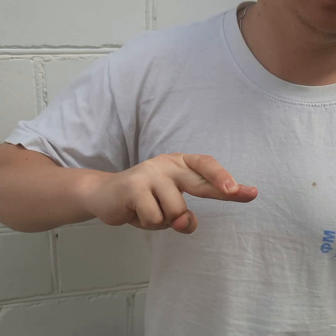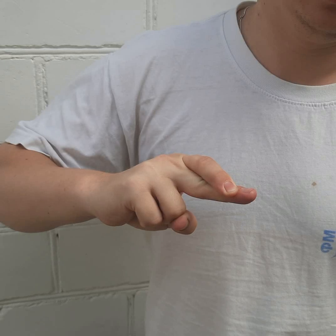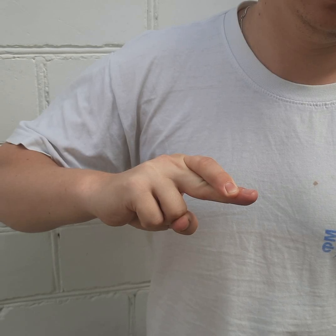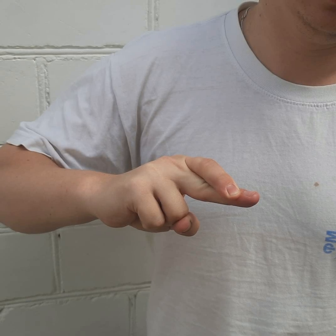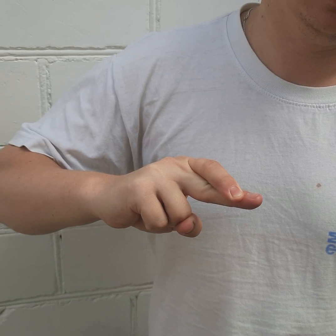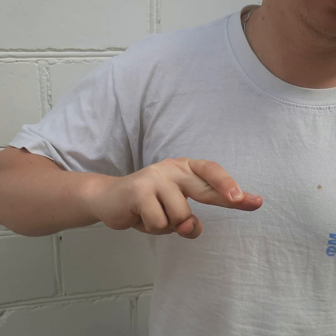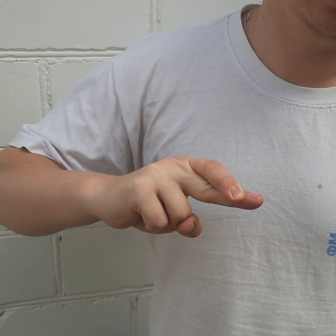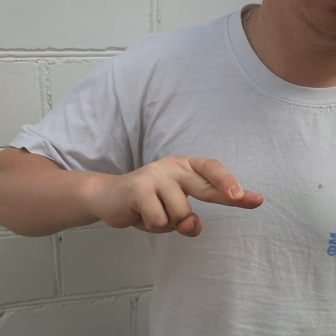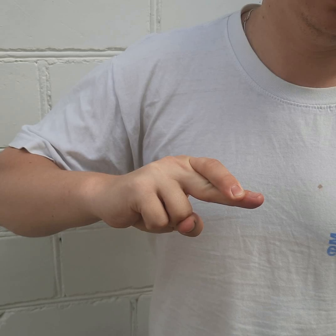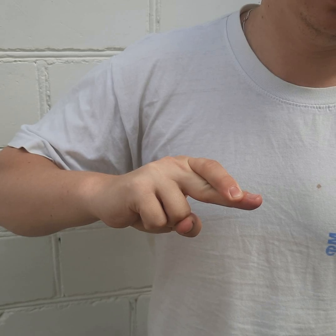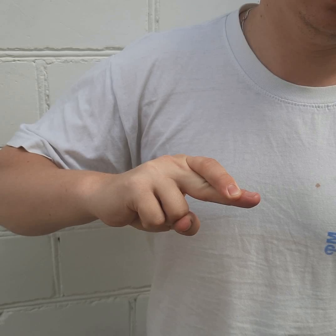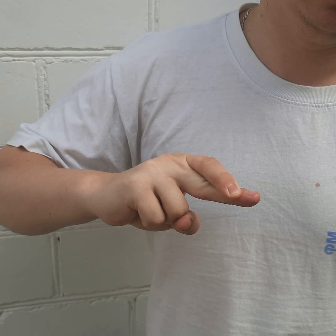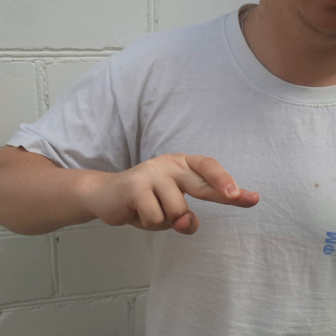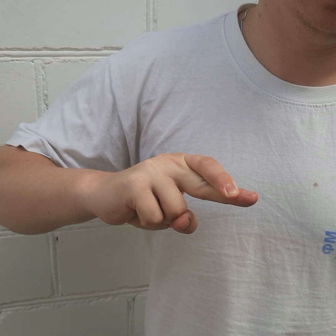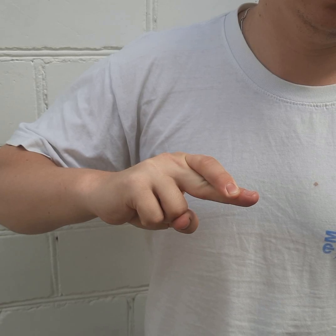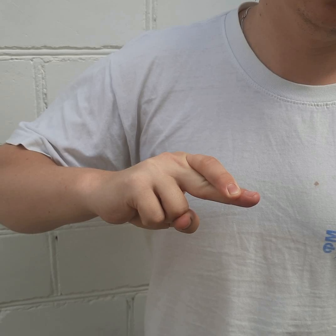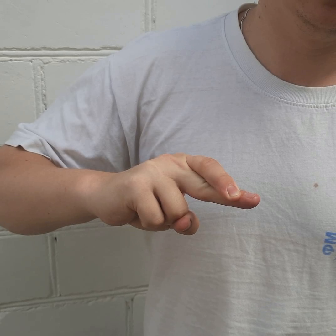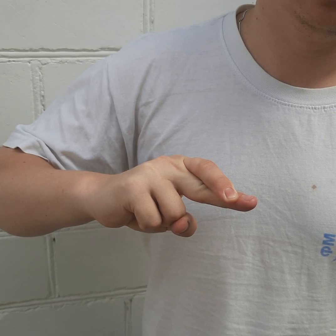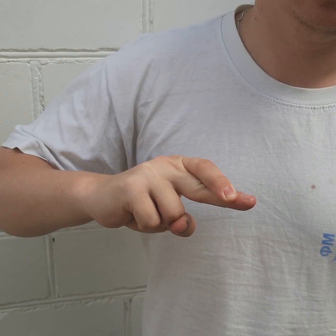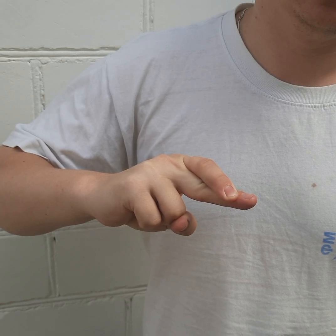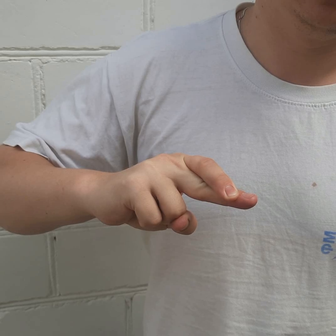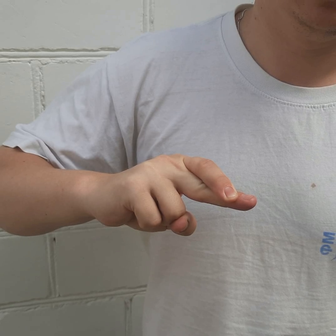Я